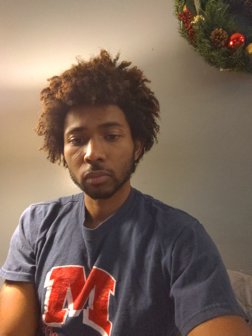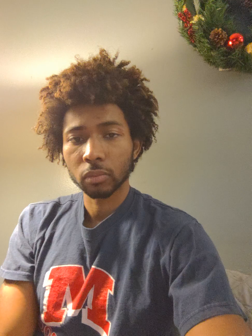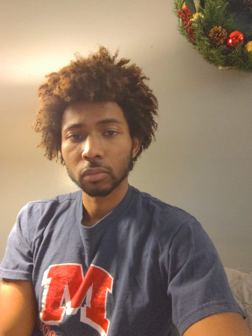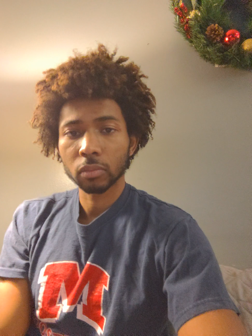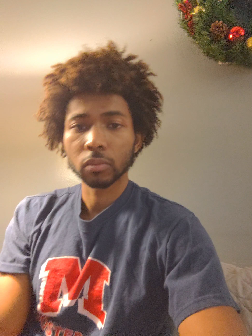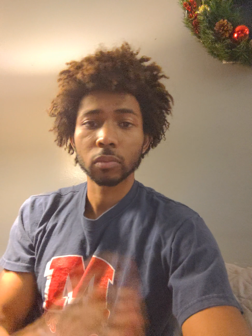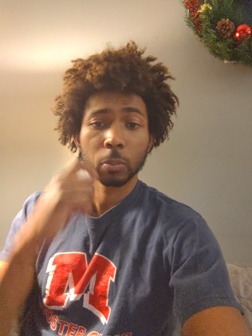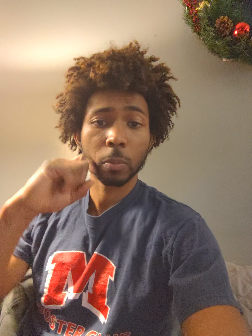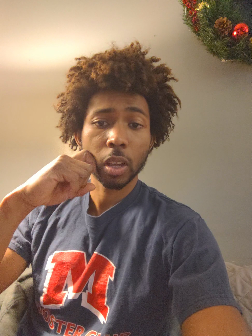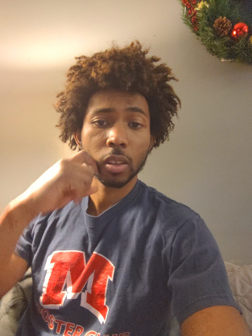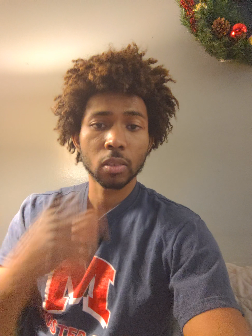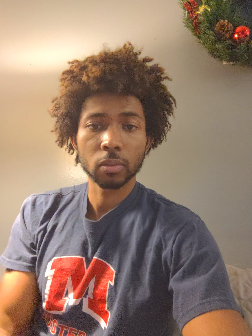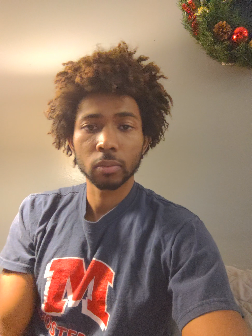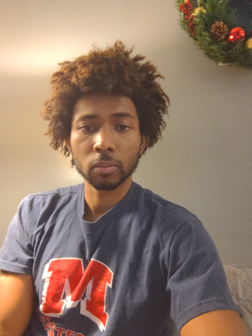apple